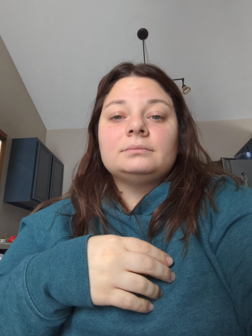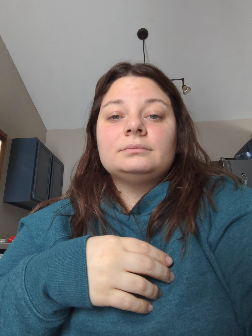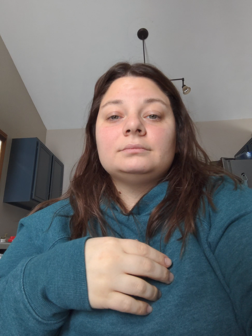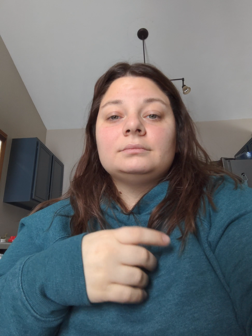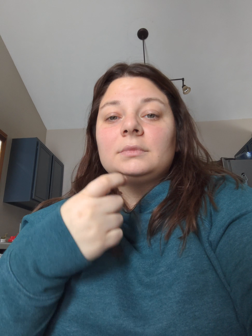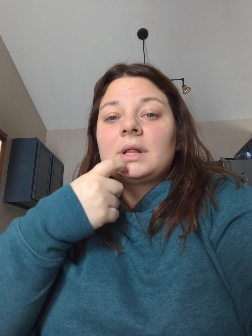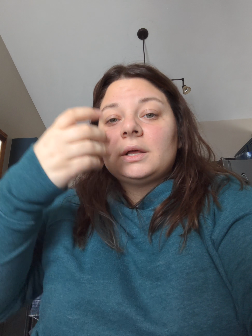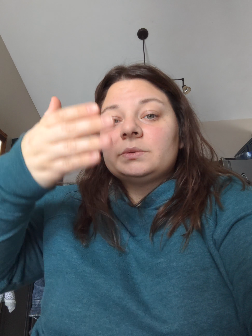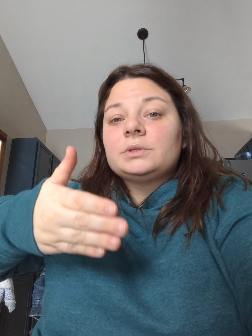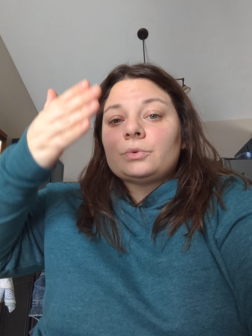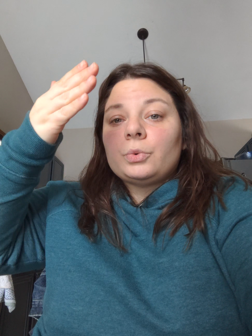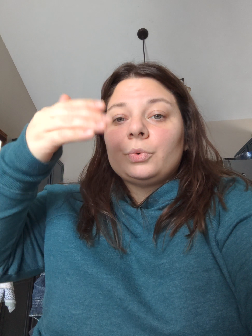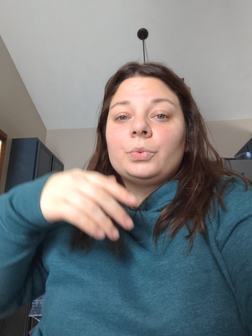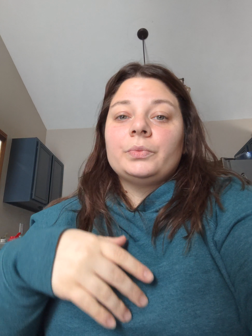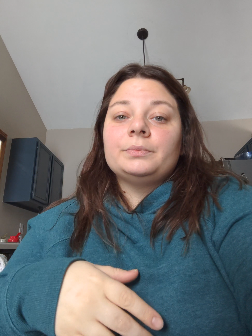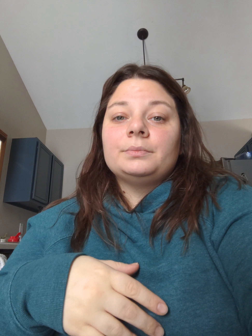window